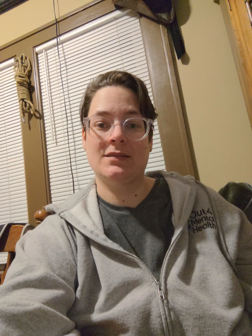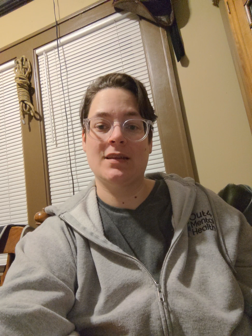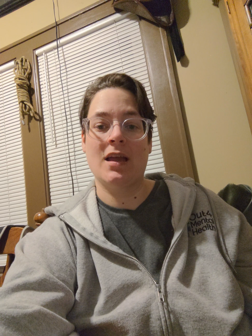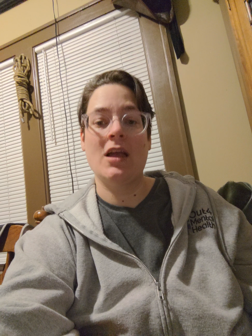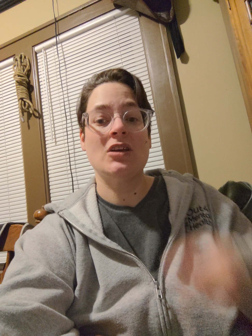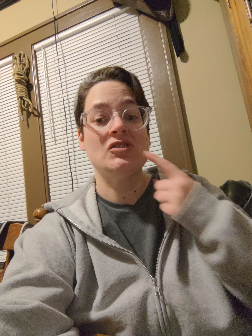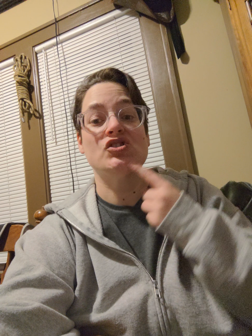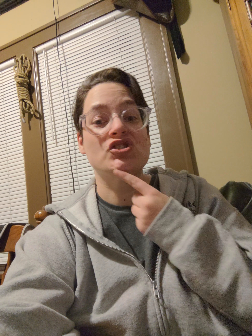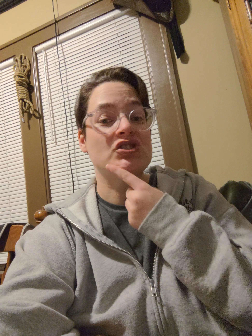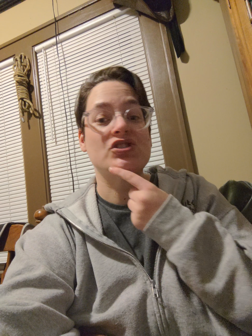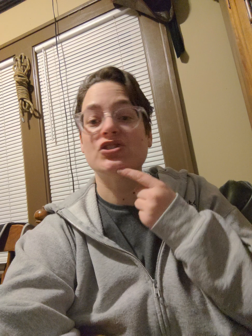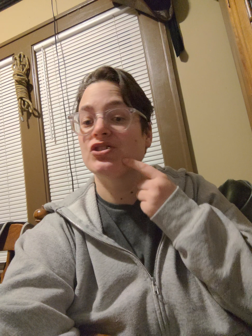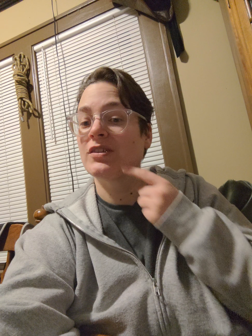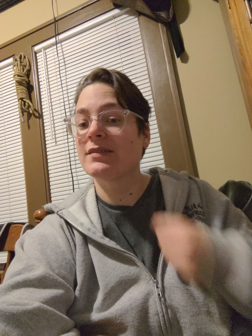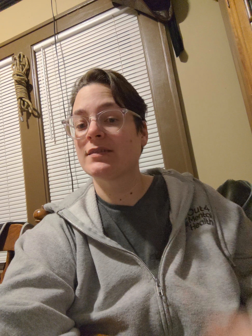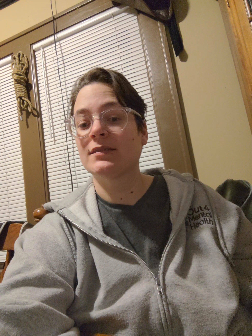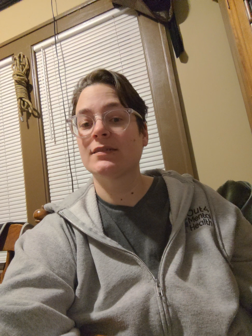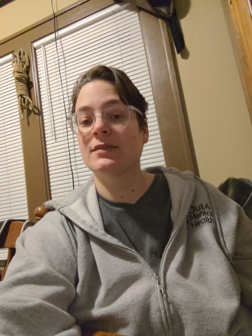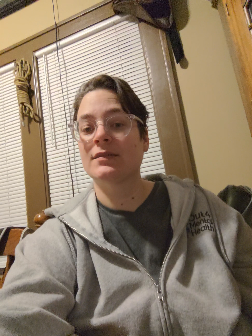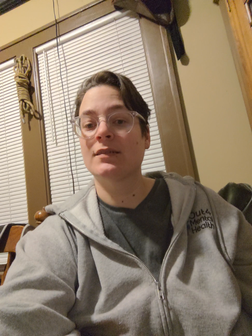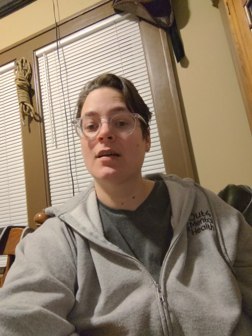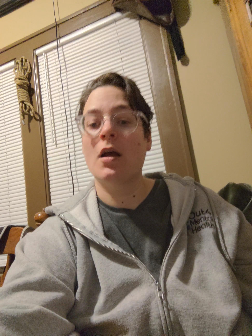chin